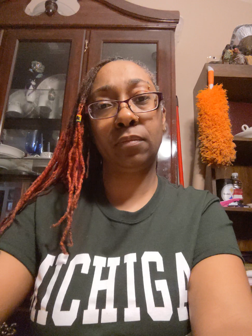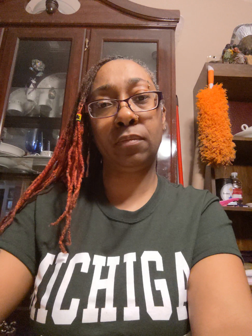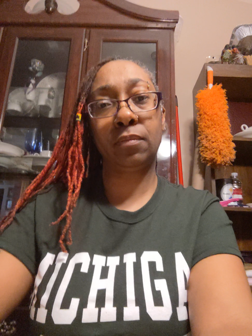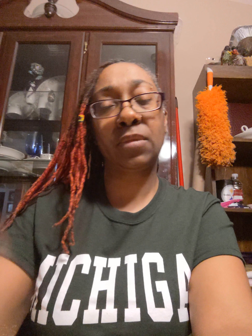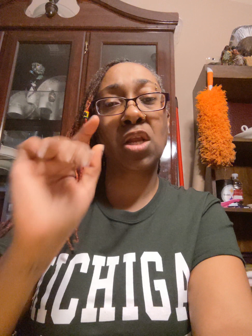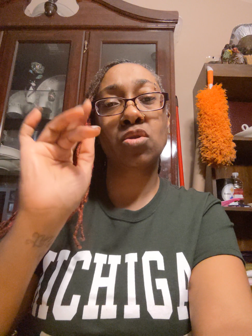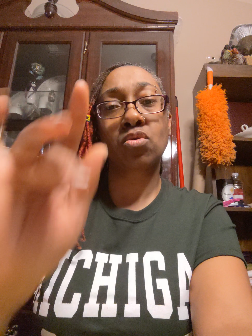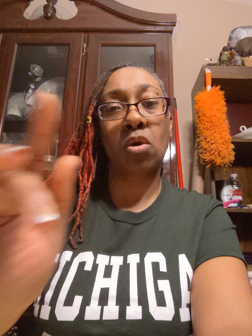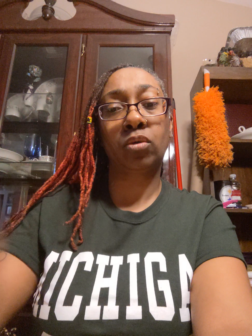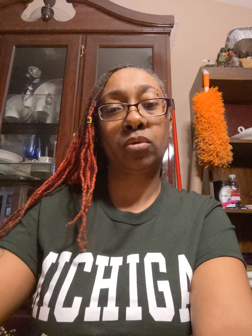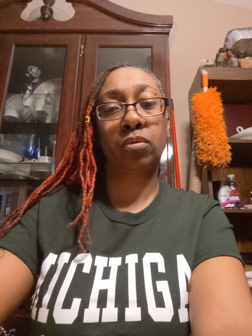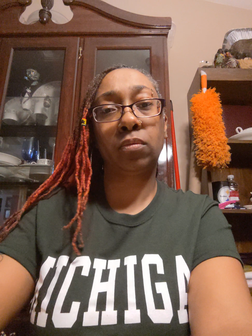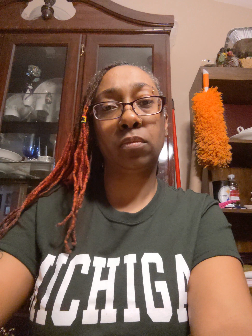touch